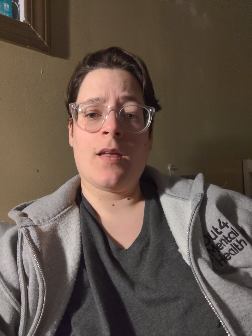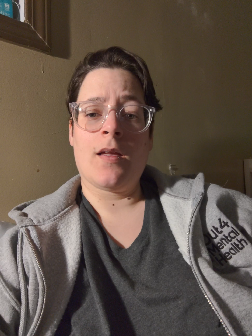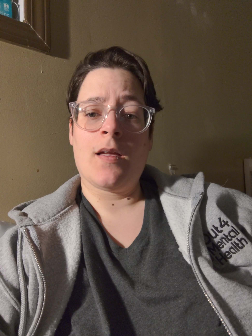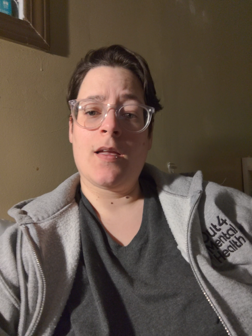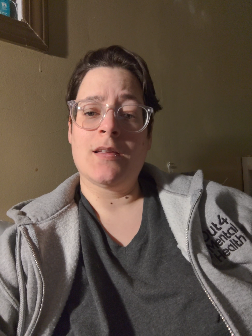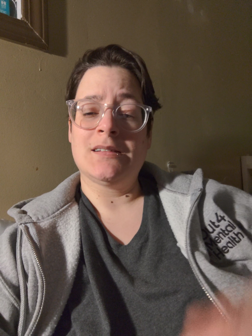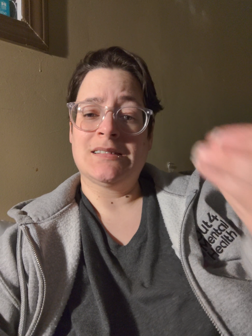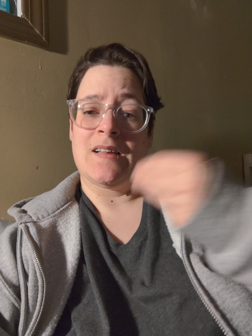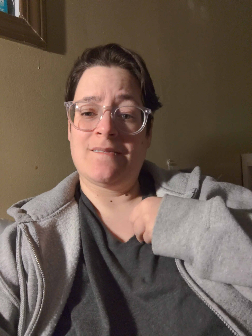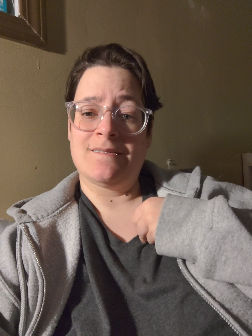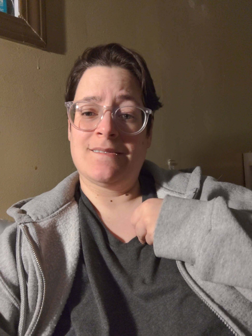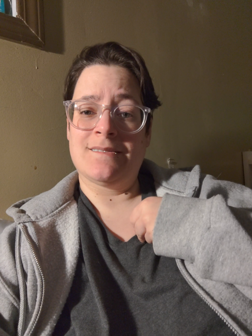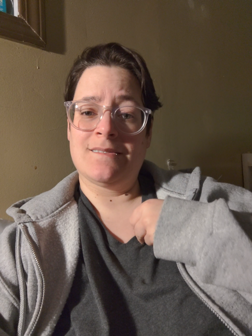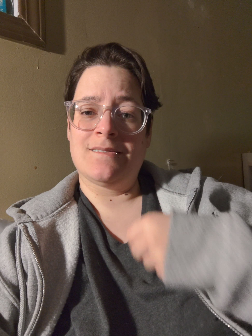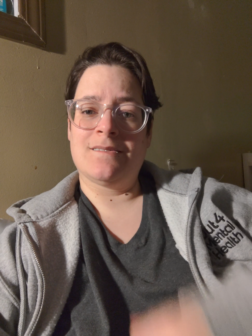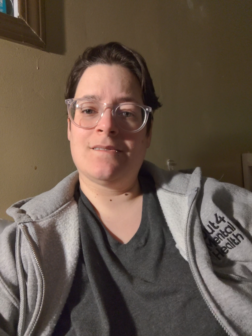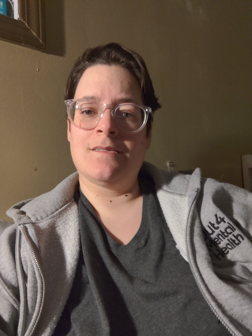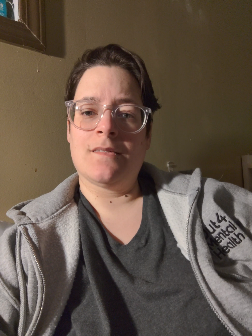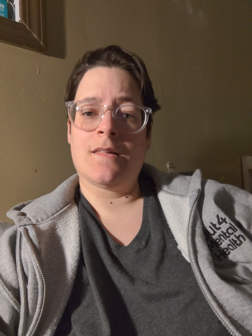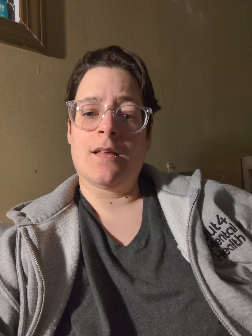give